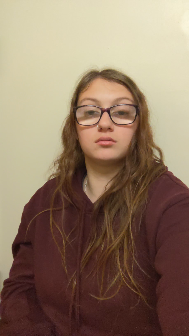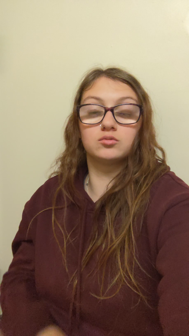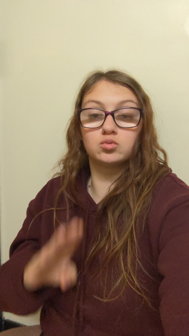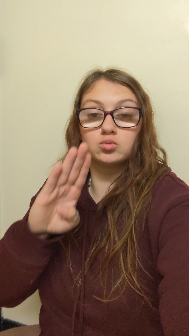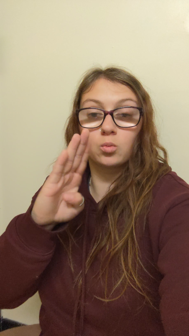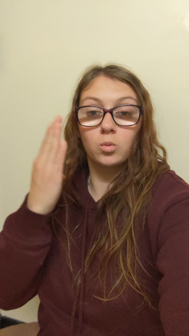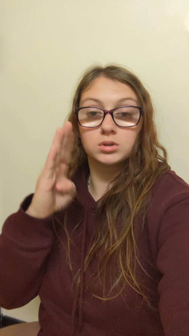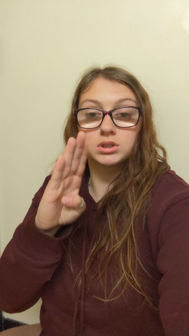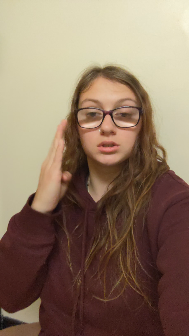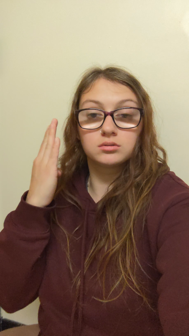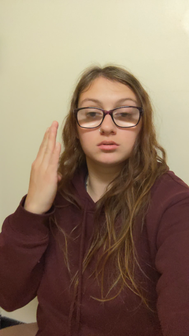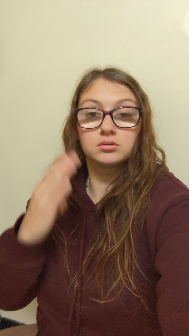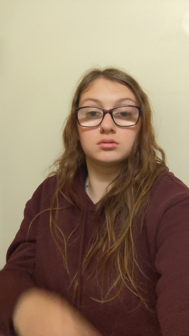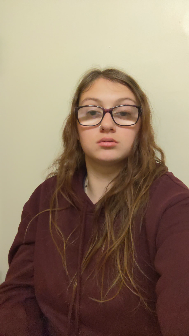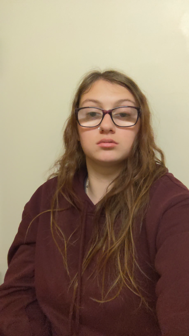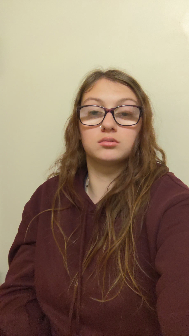door